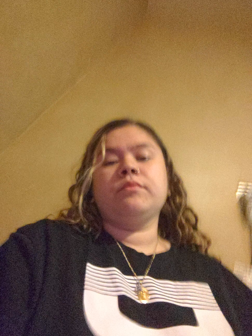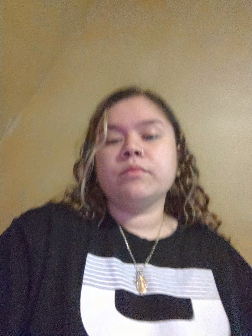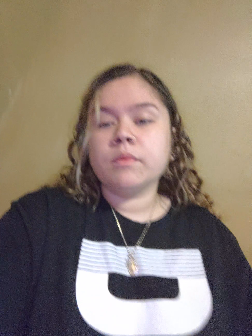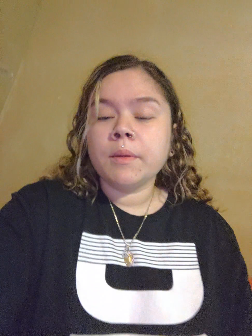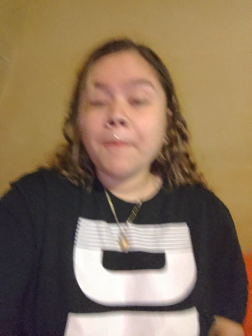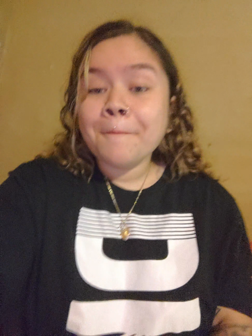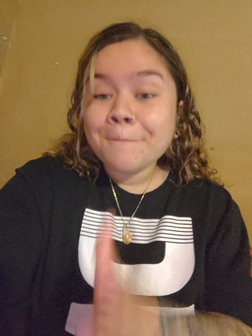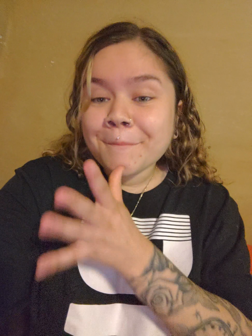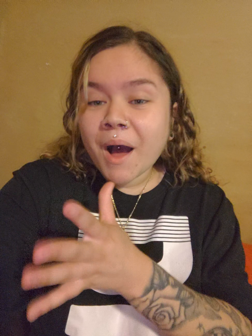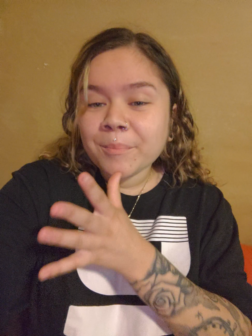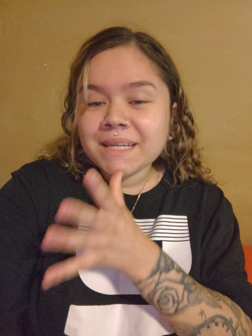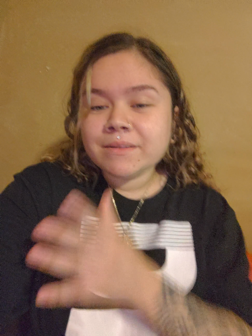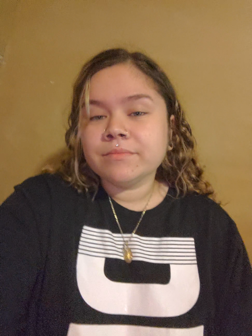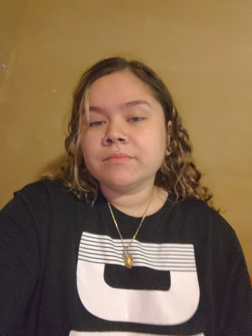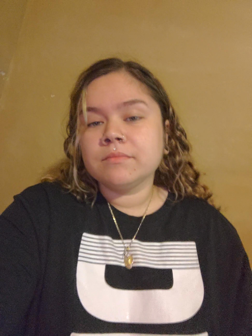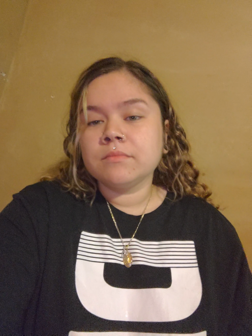mommy